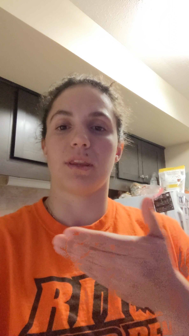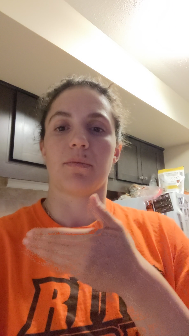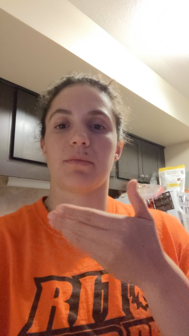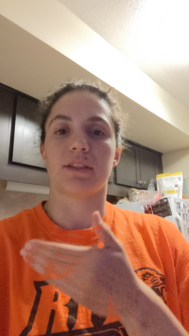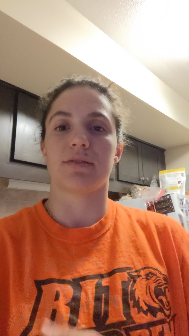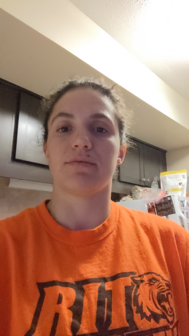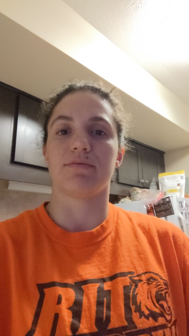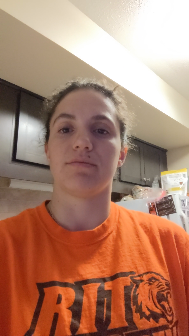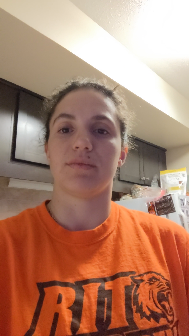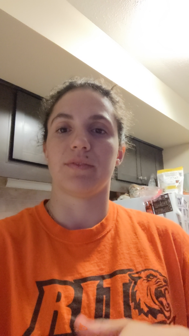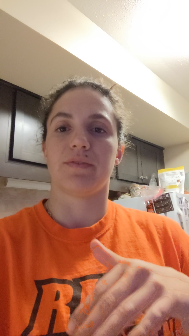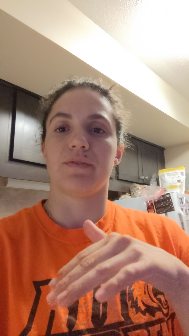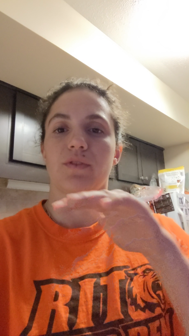full